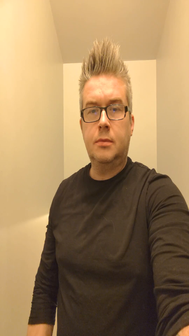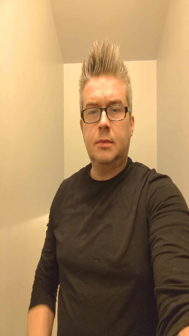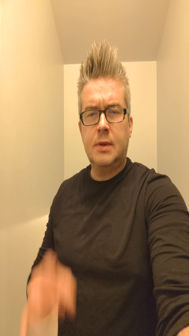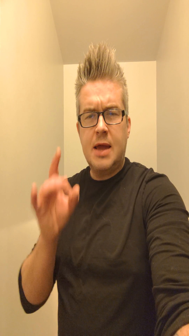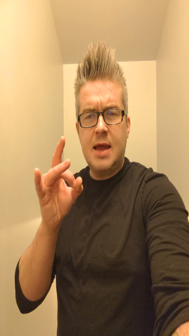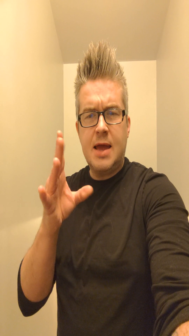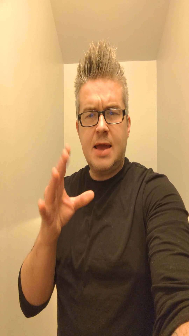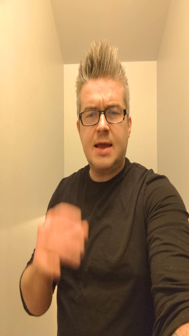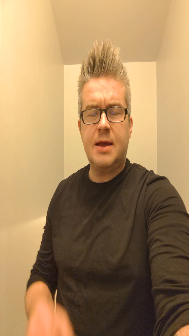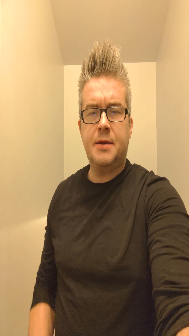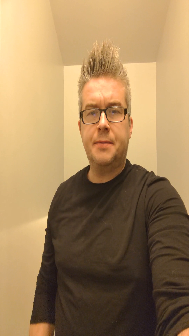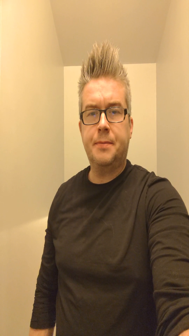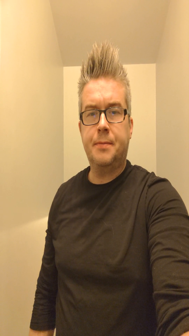hate